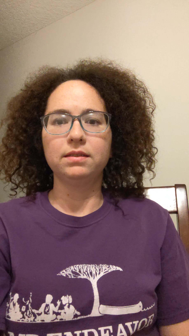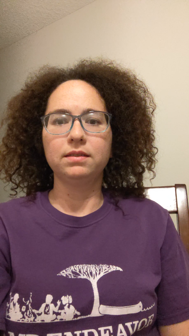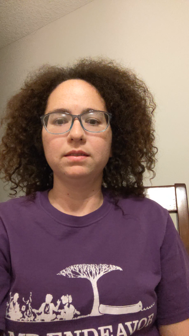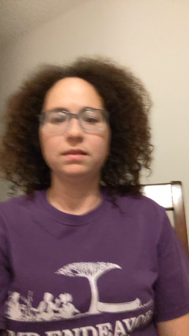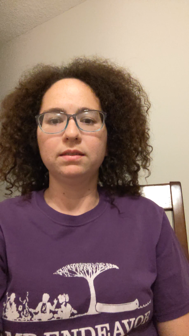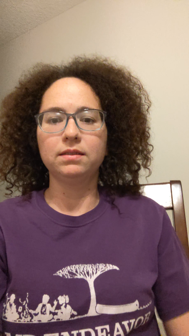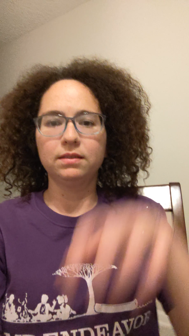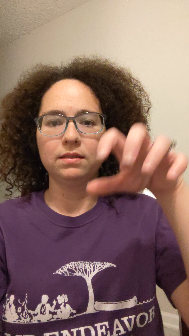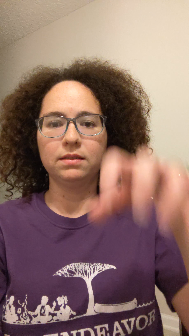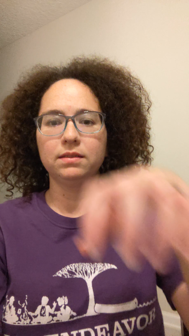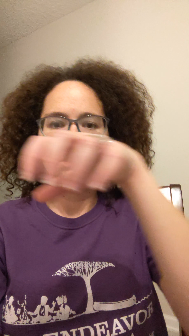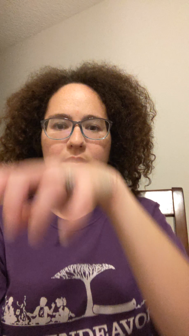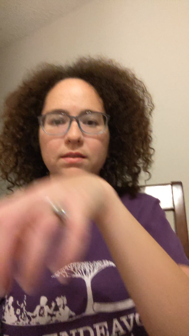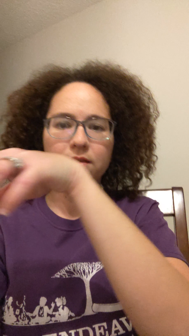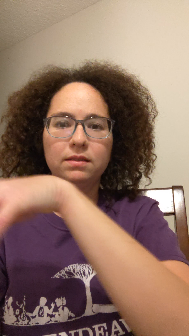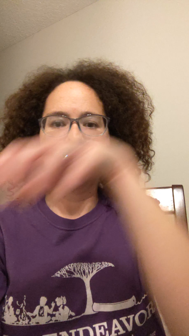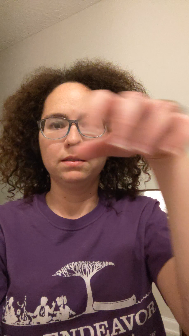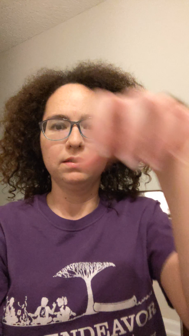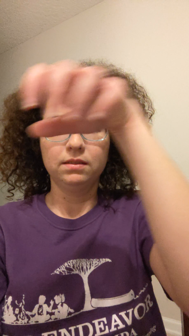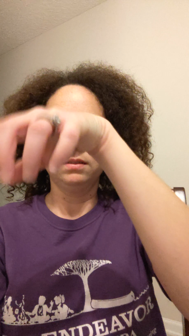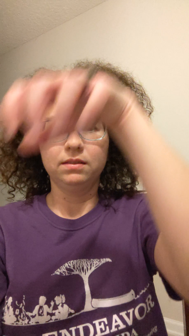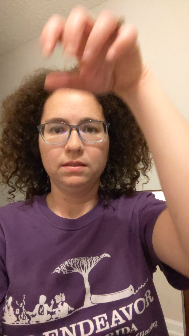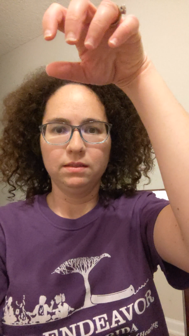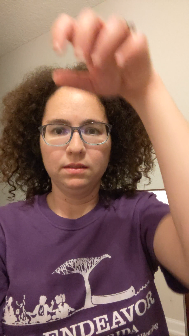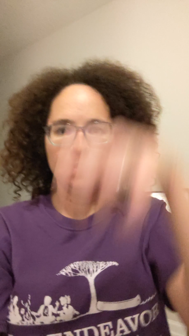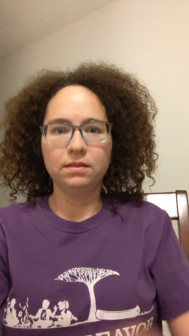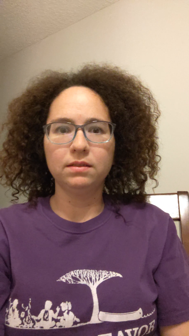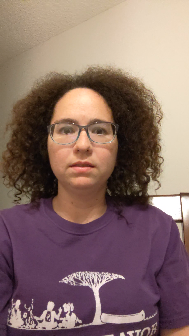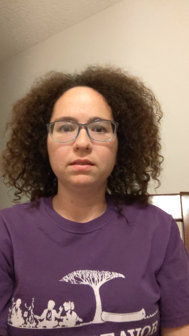block